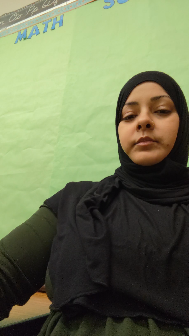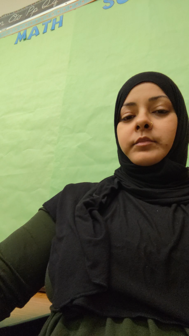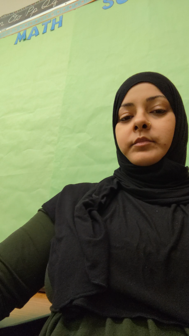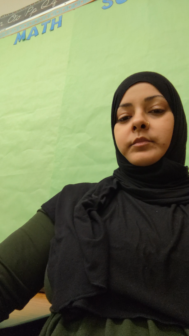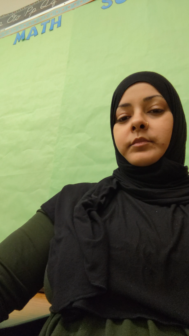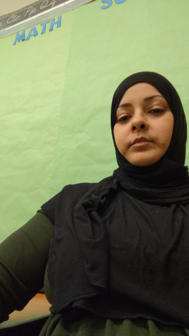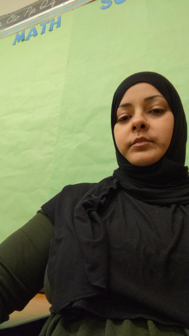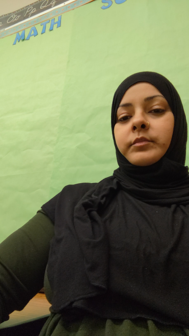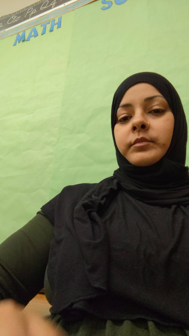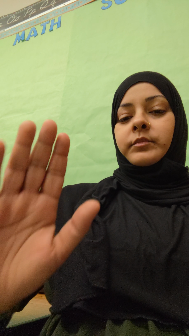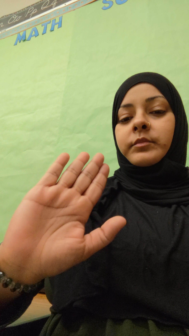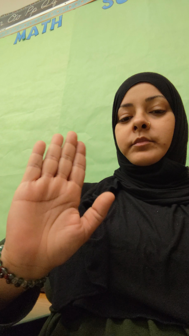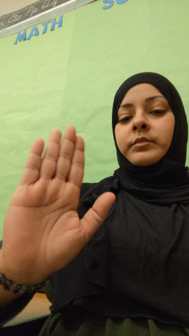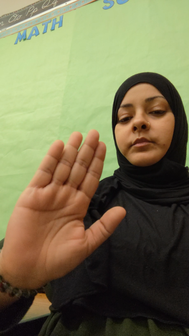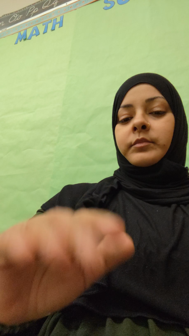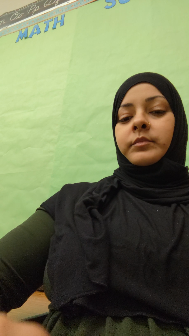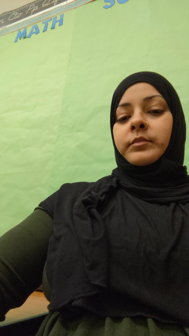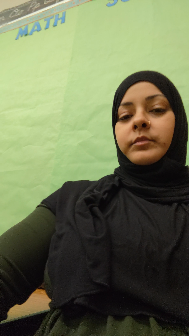hi